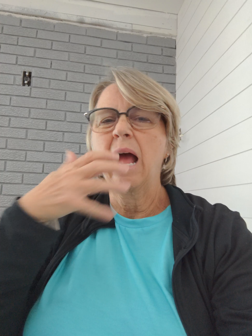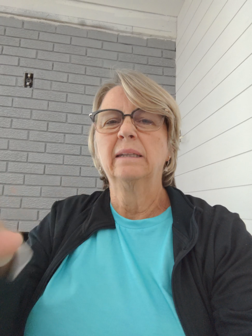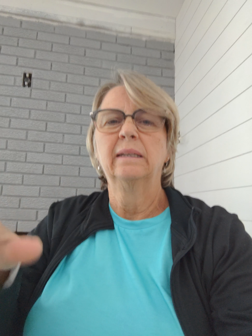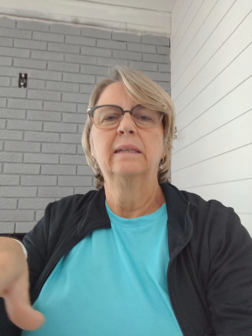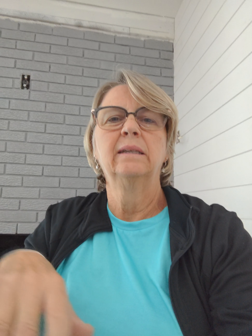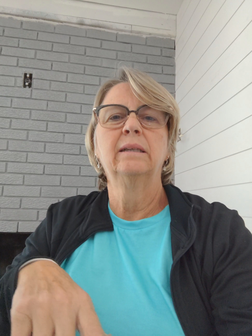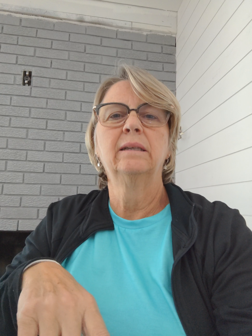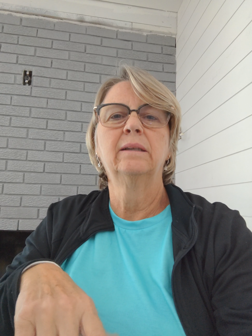hot